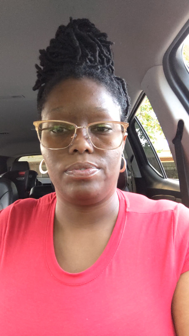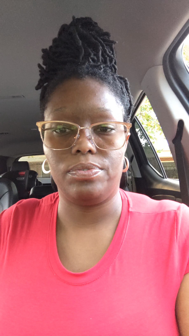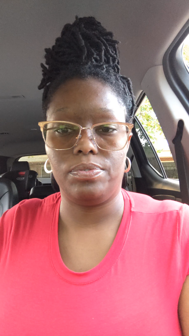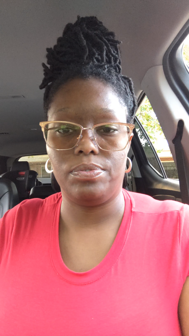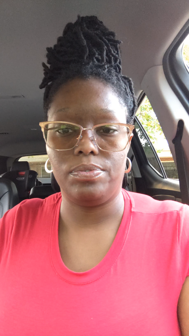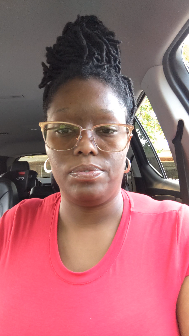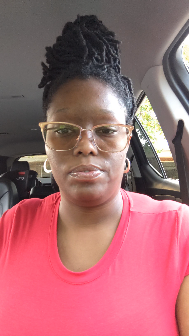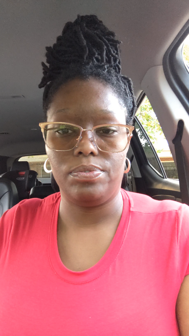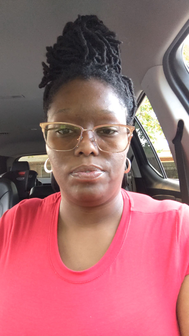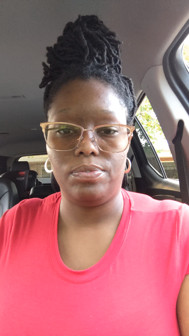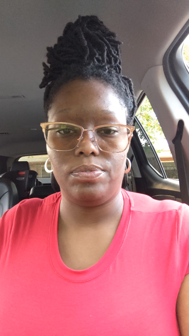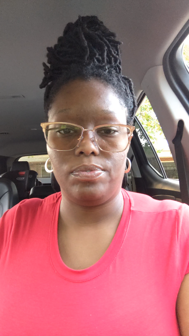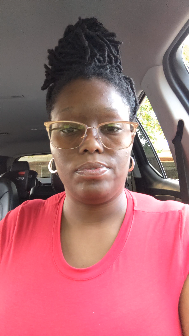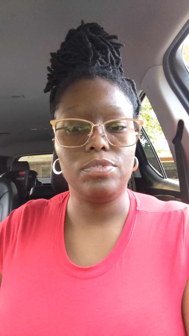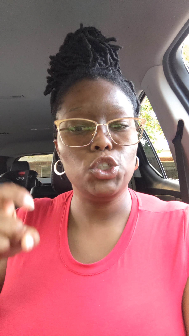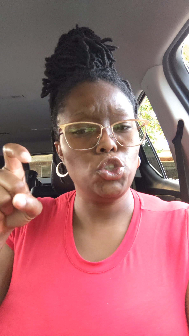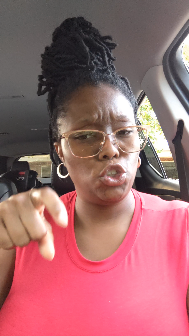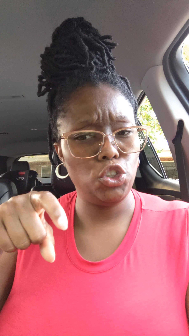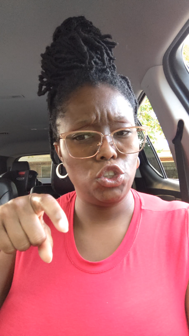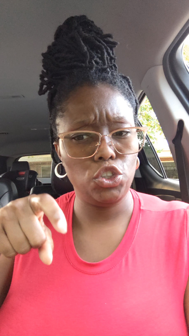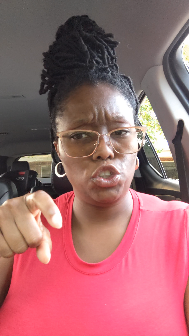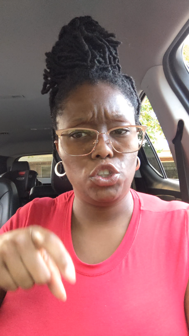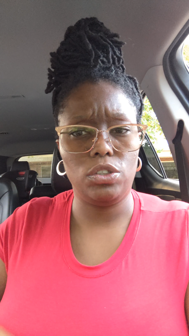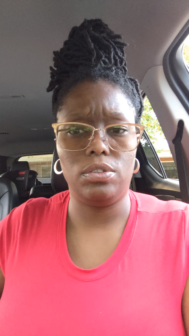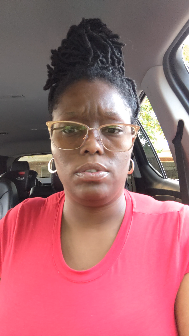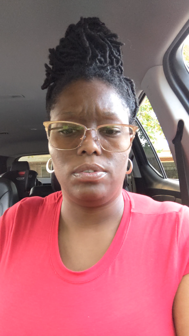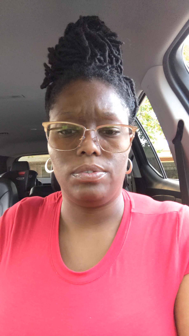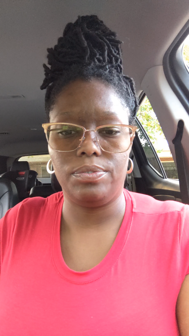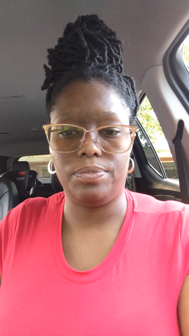should